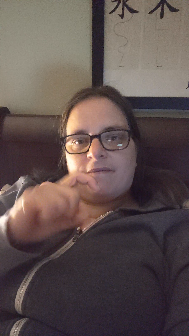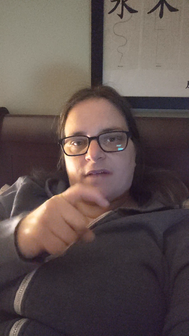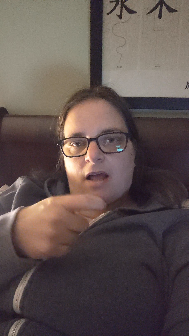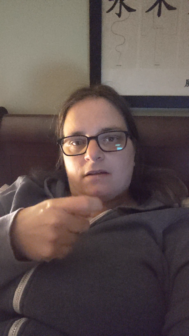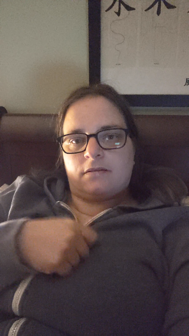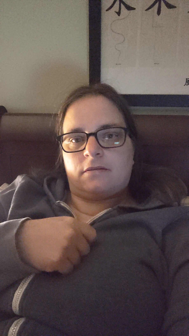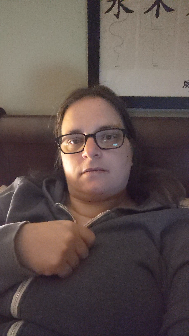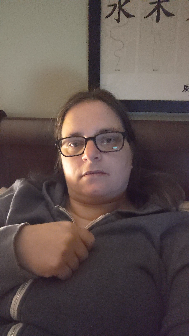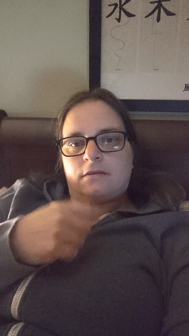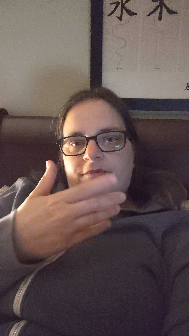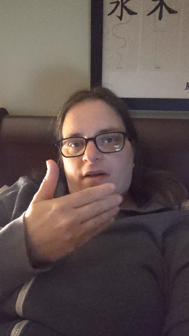butterfly